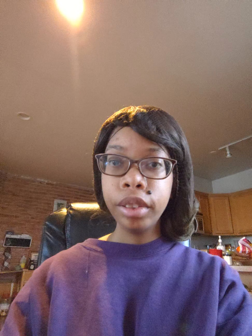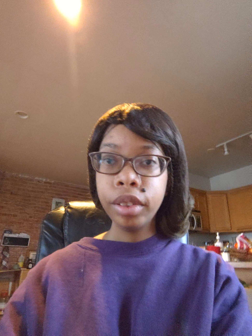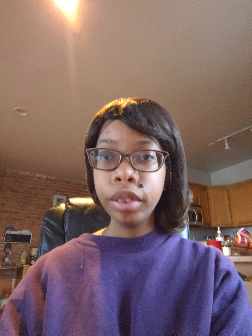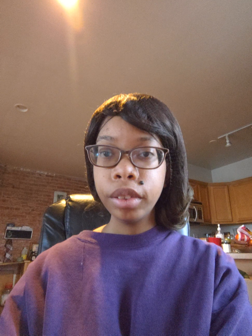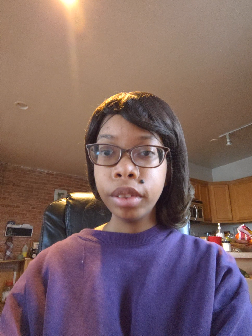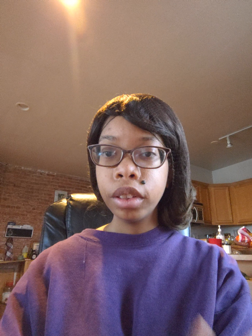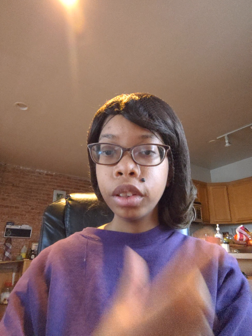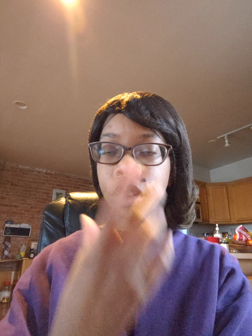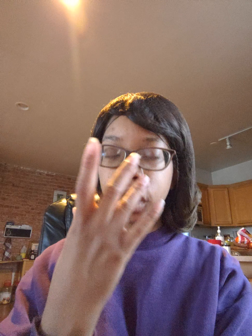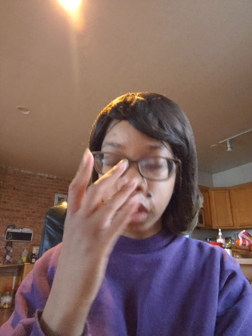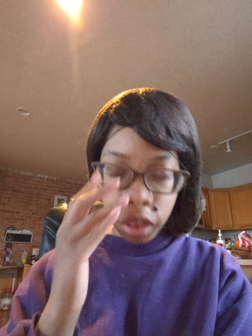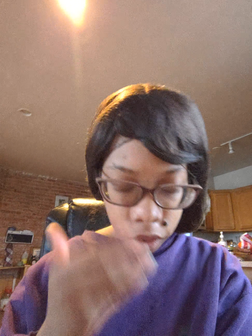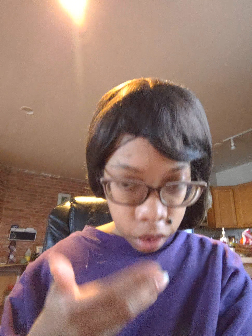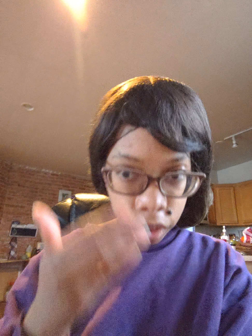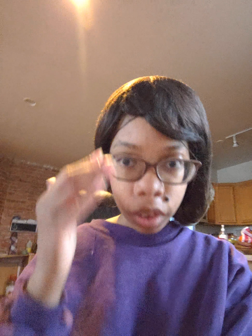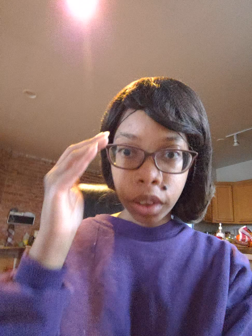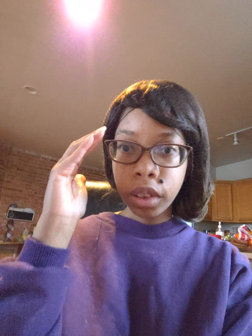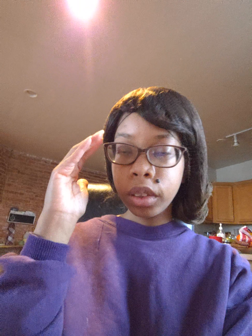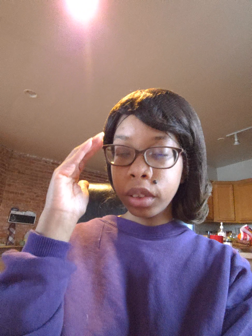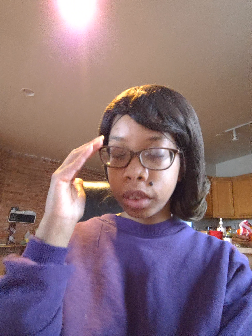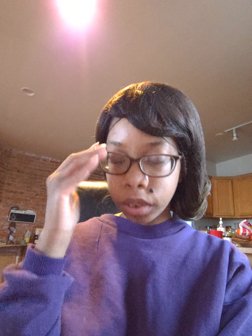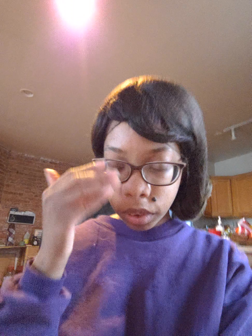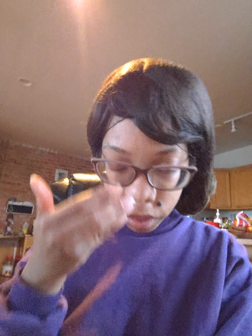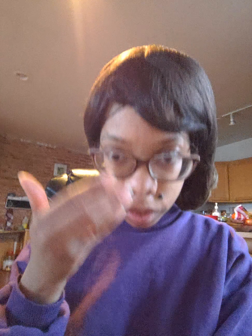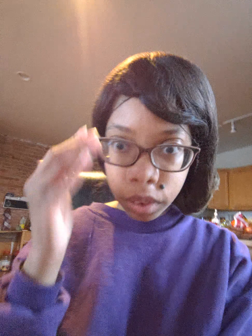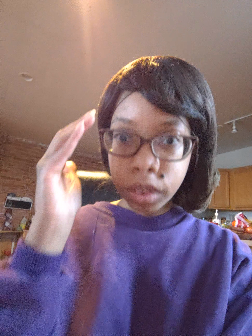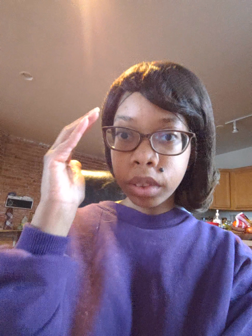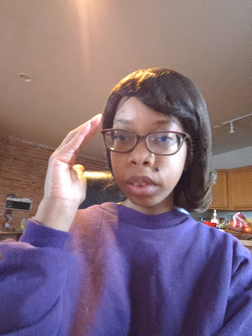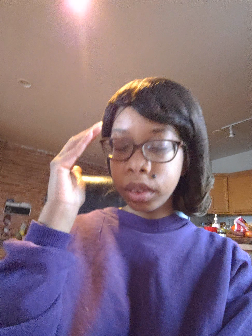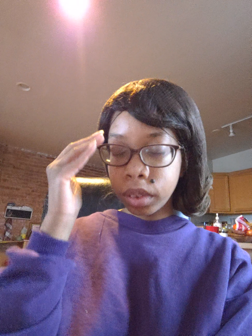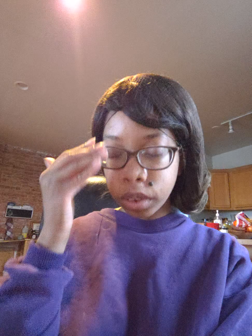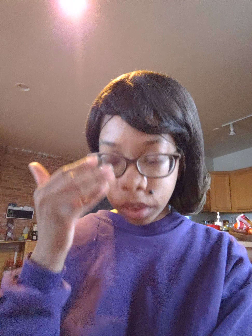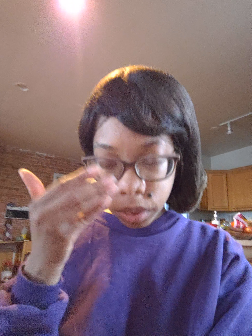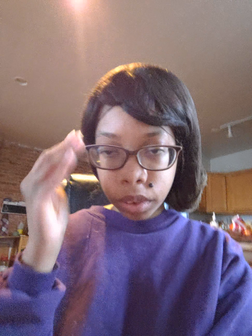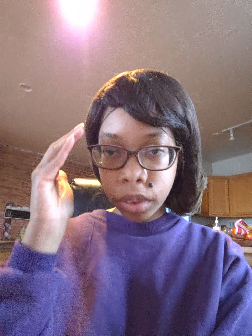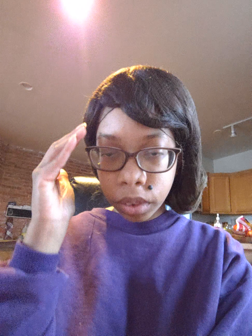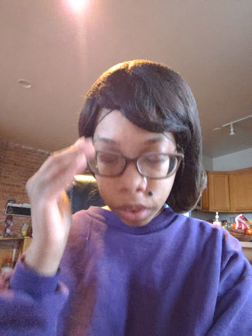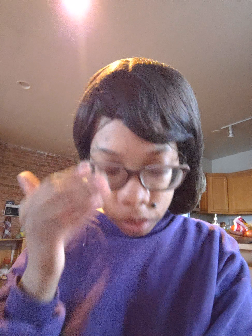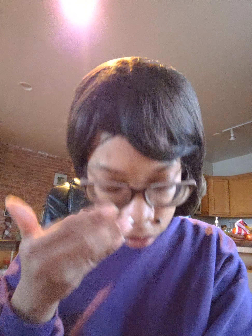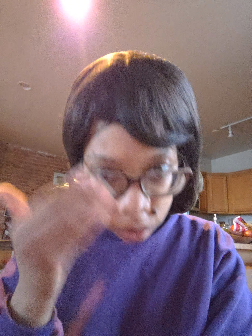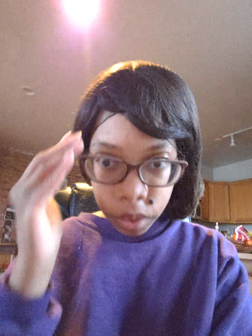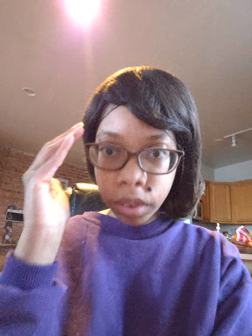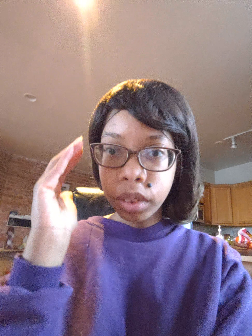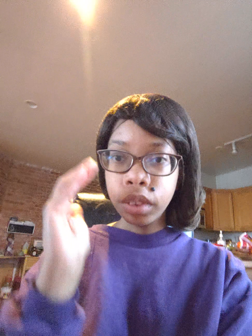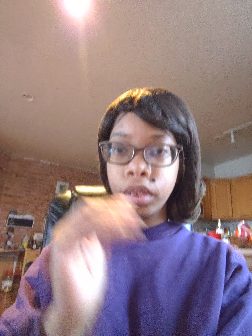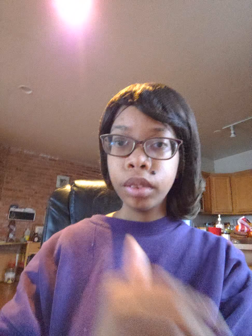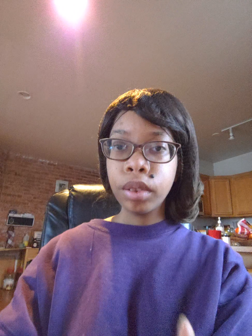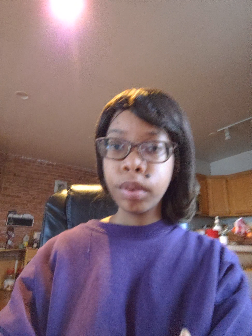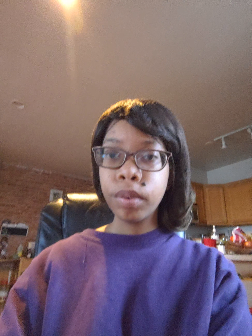sleepy